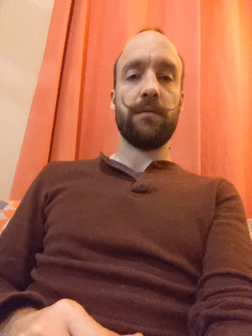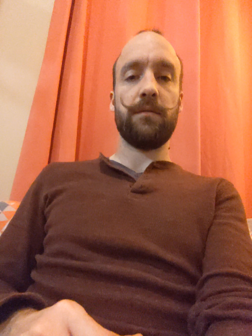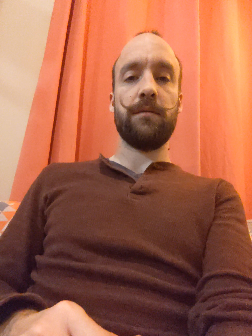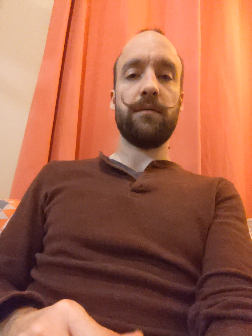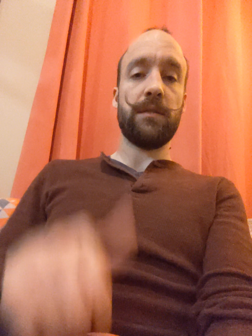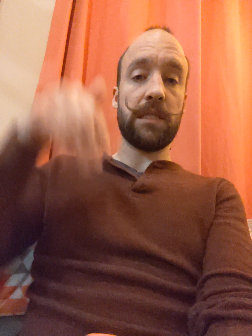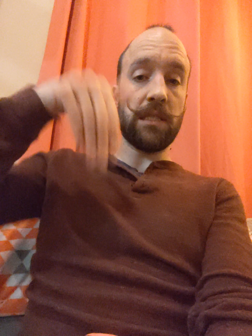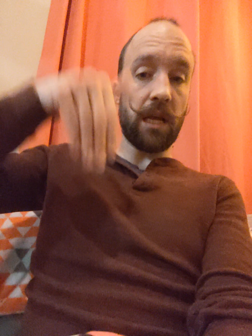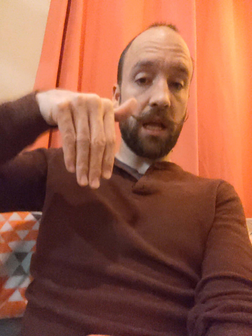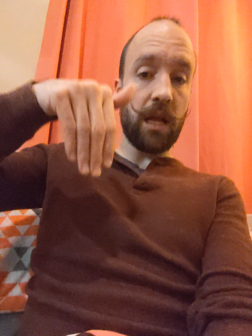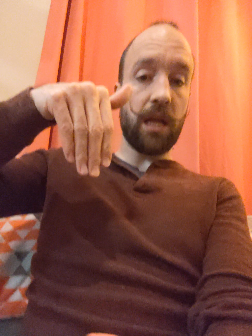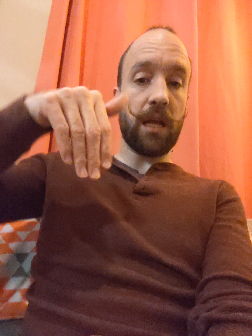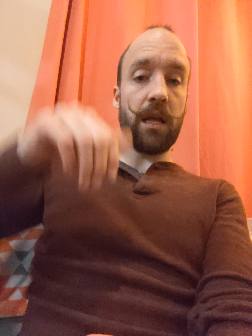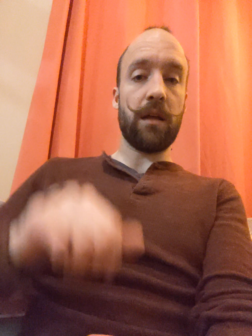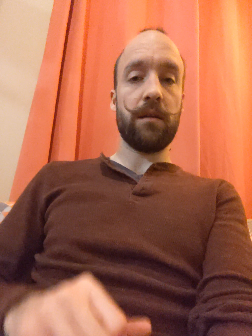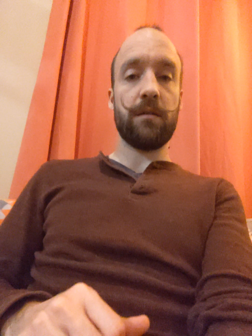night